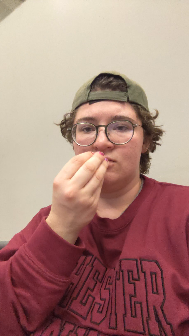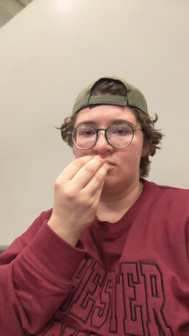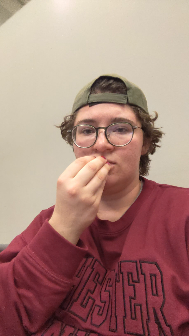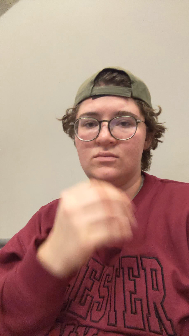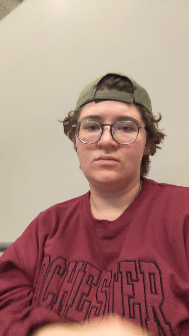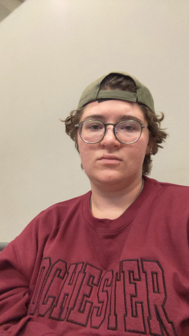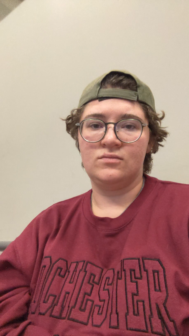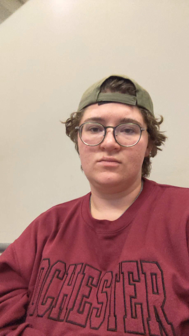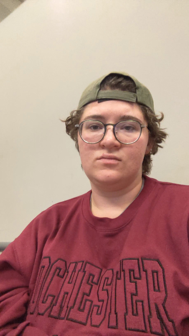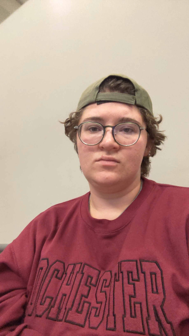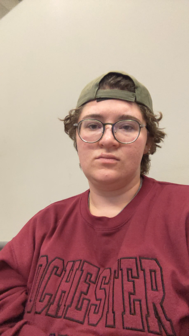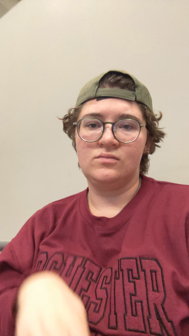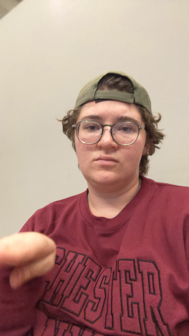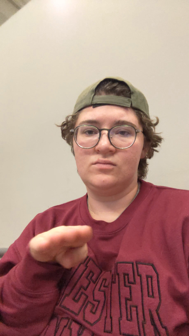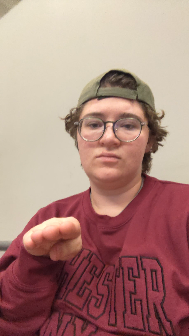boots